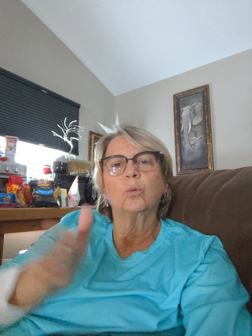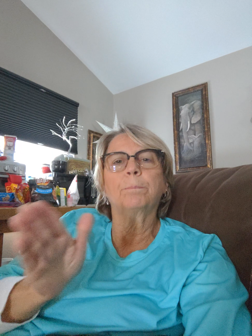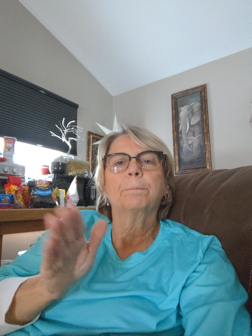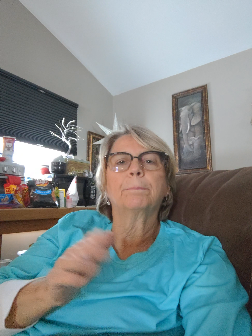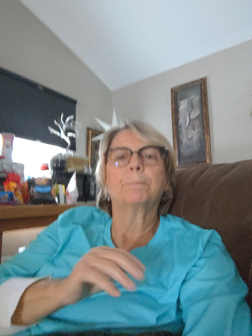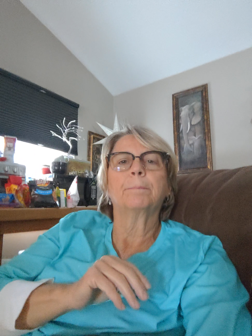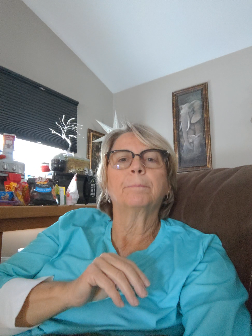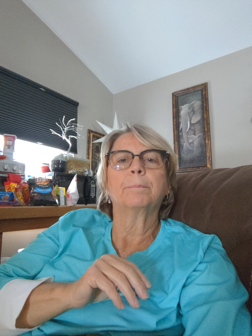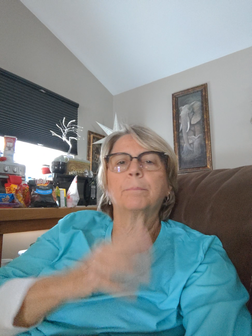bedroom